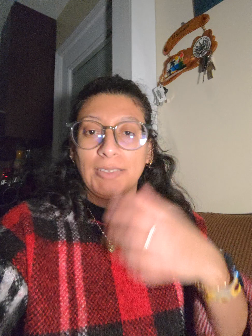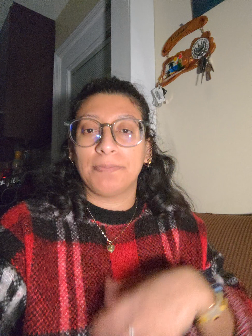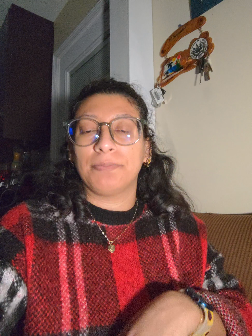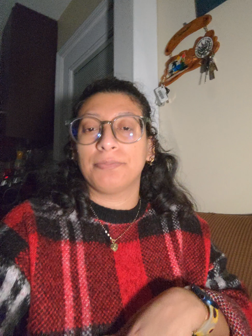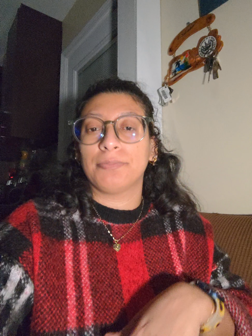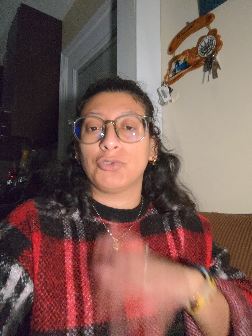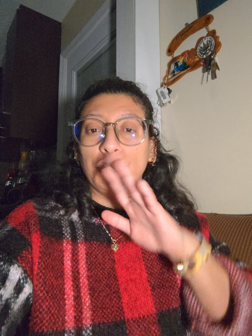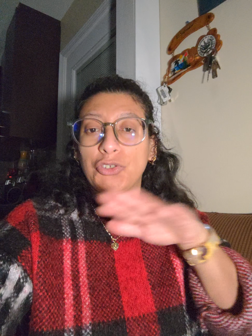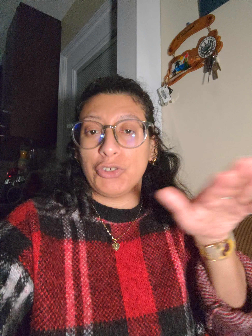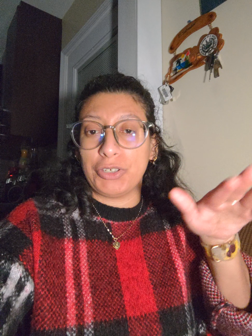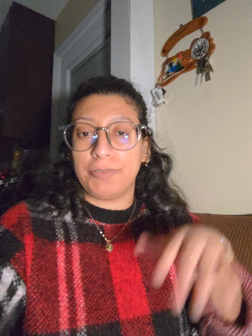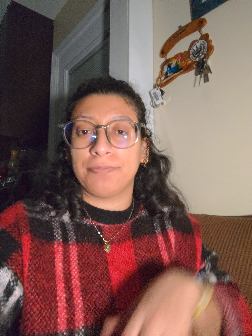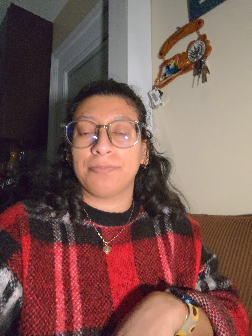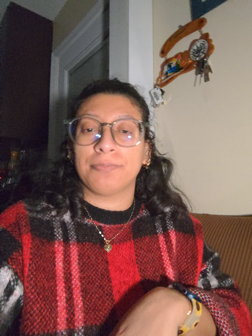child